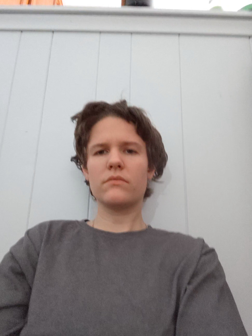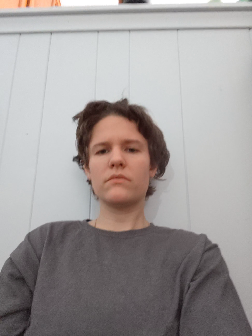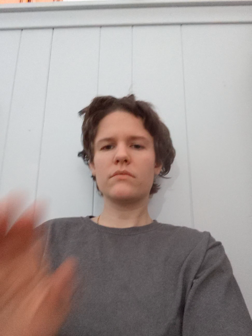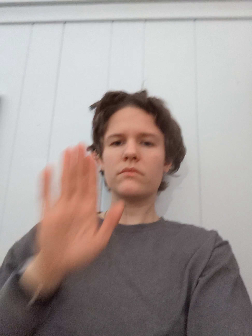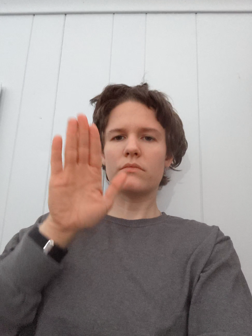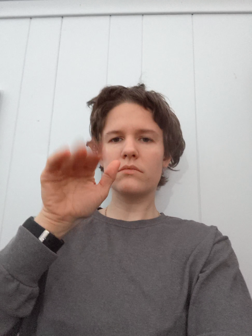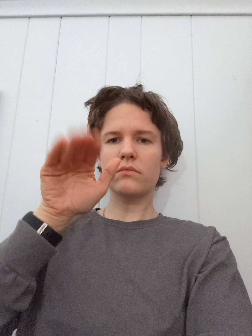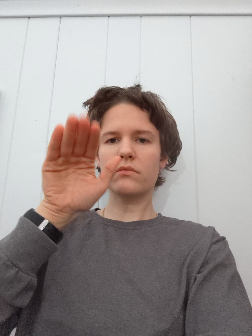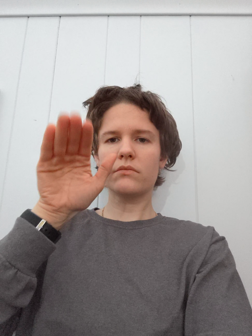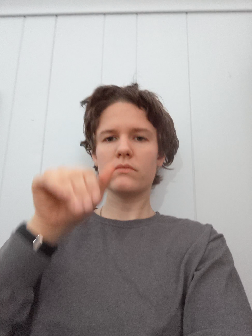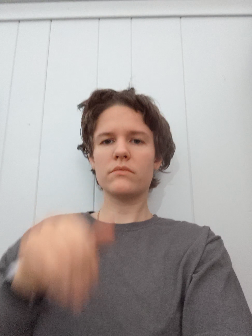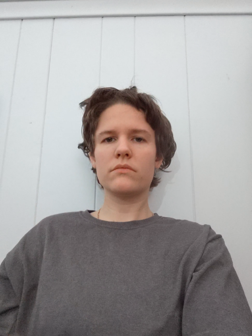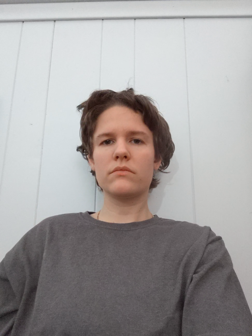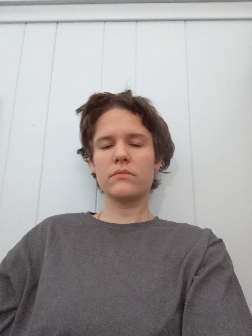bye